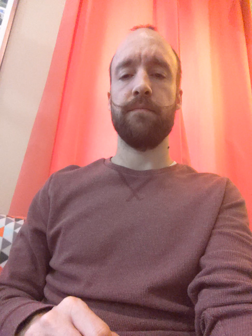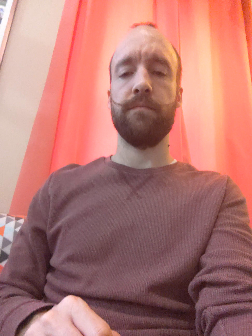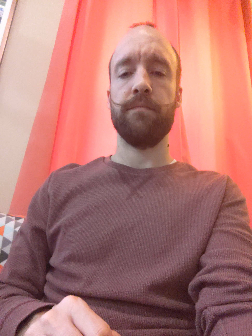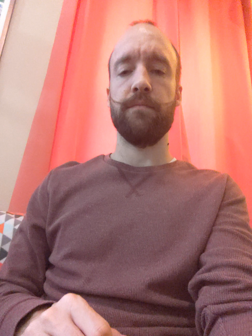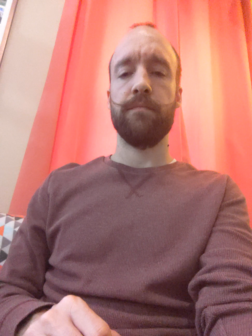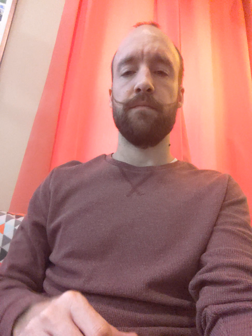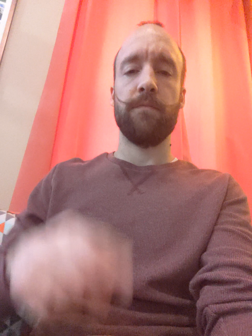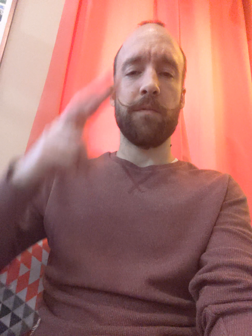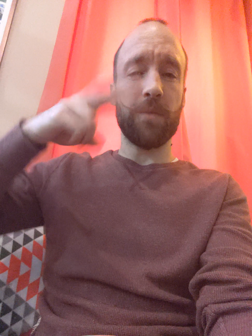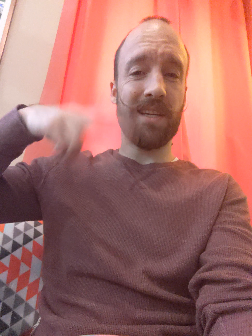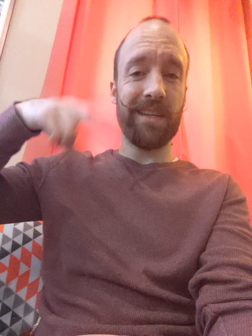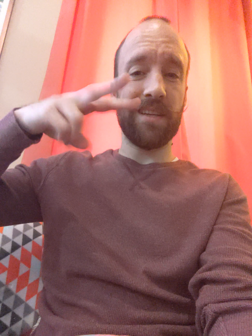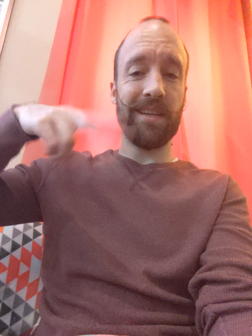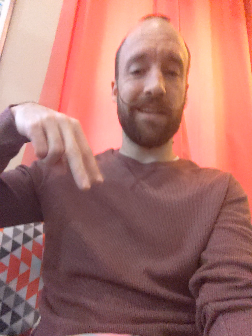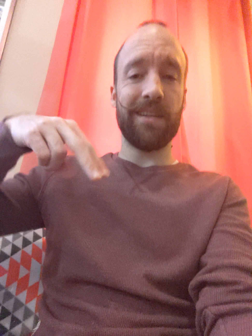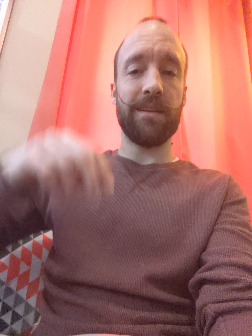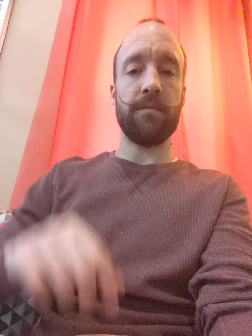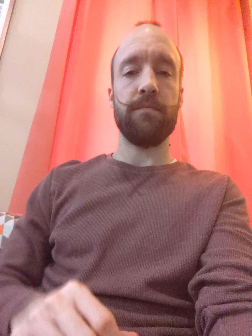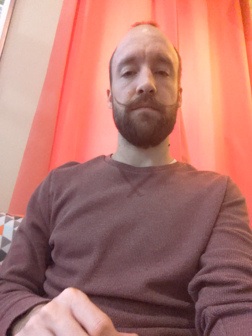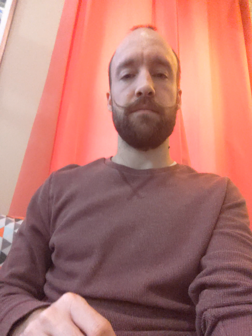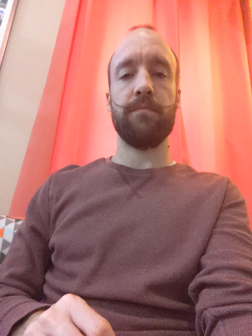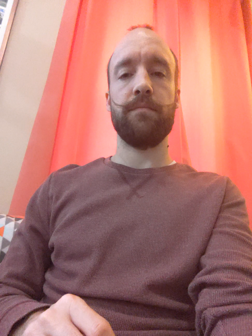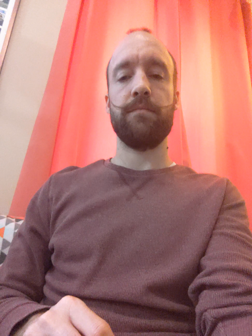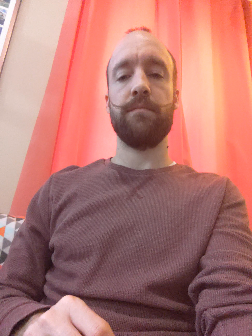read